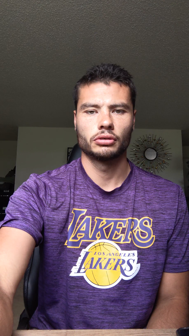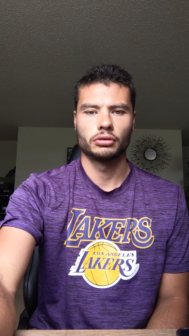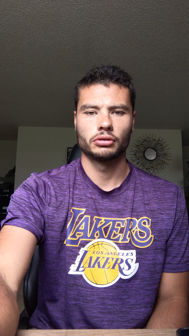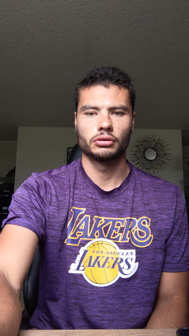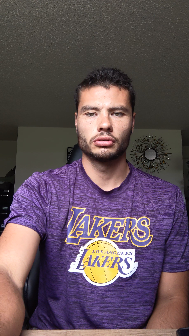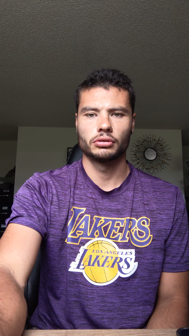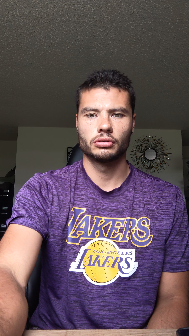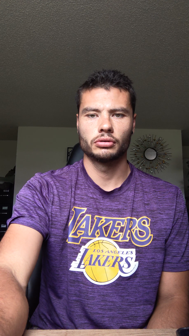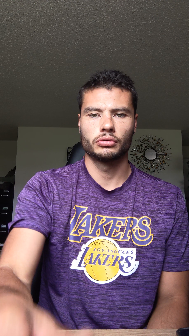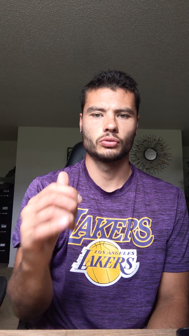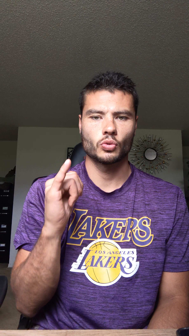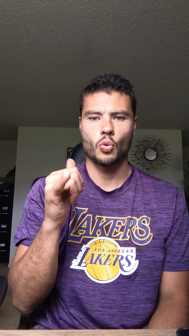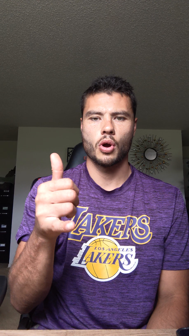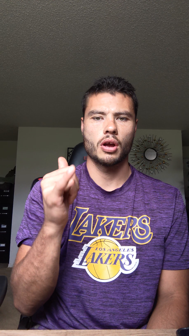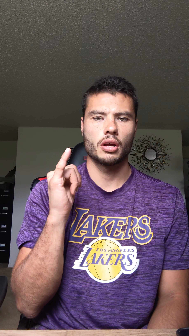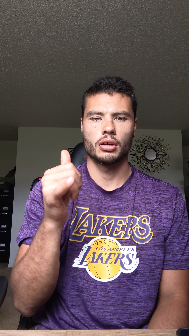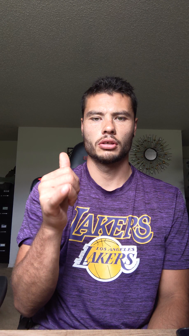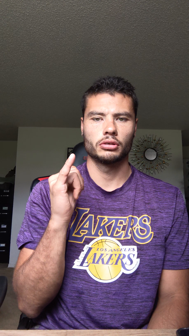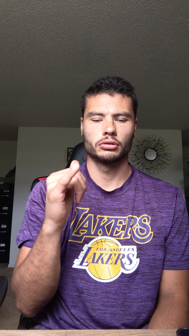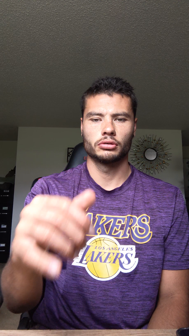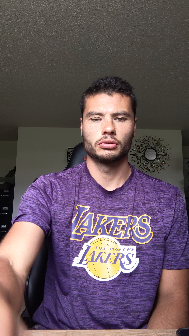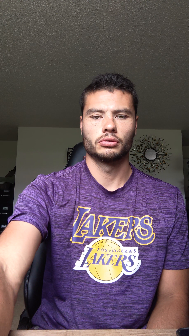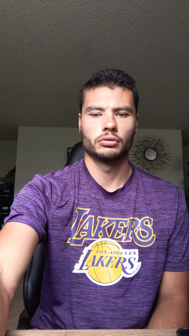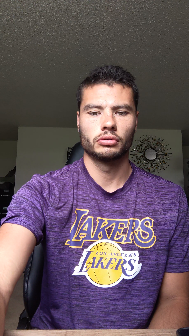rocking chair